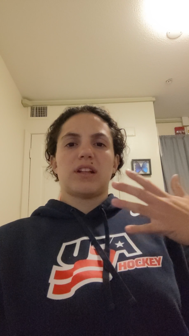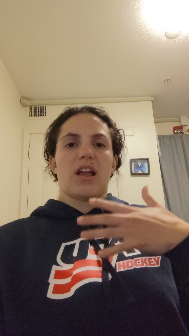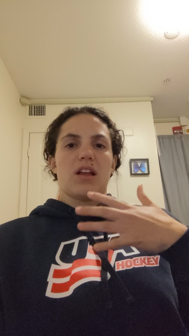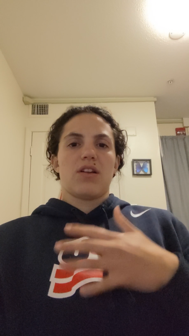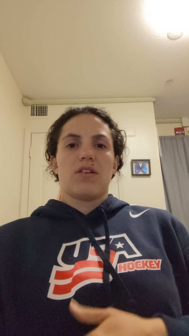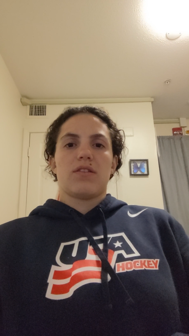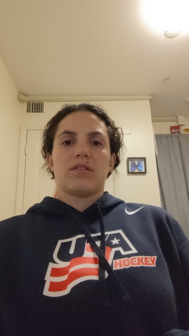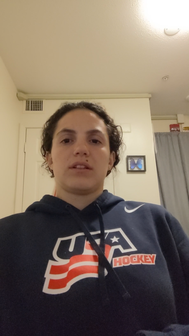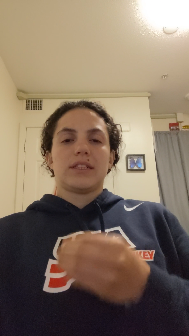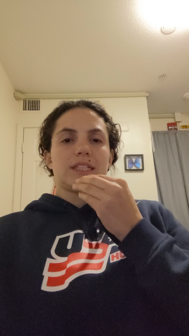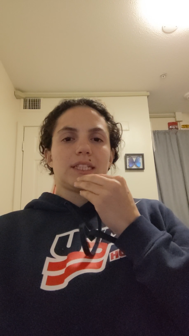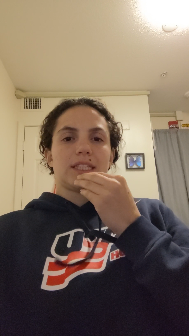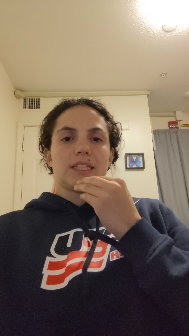eat